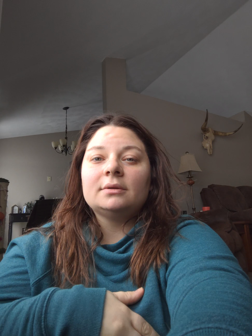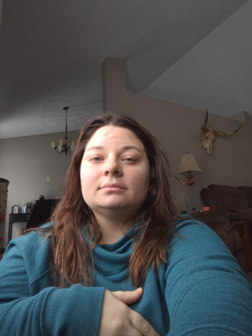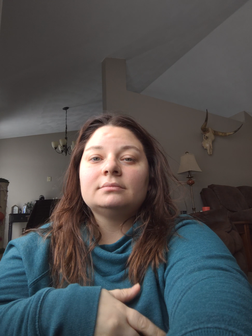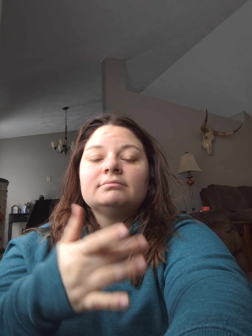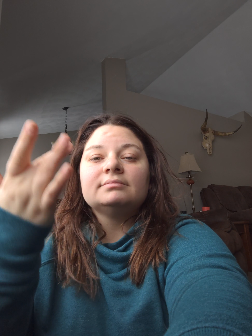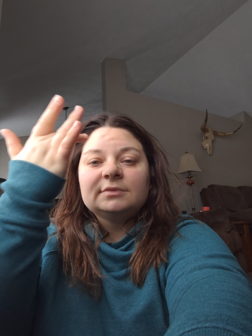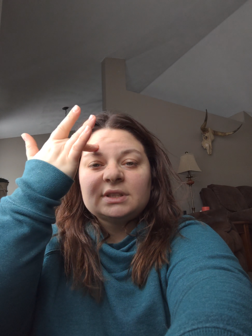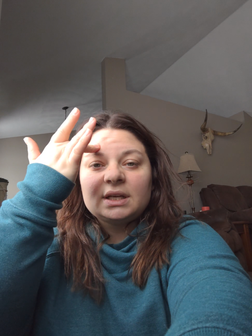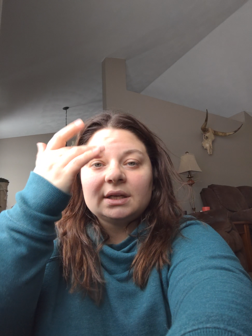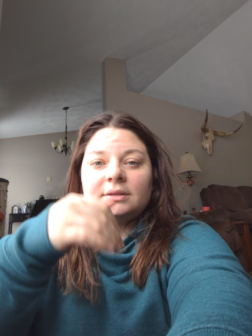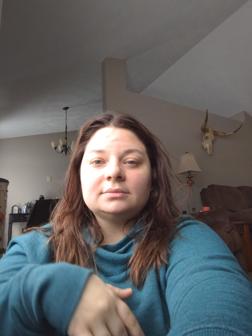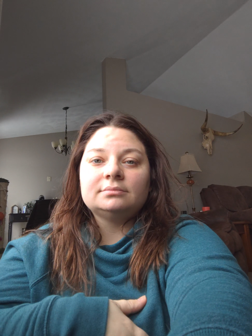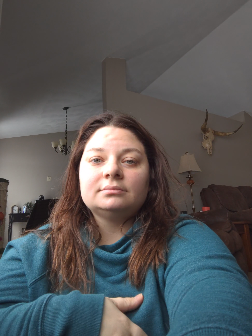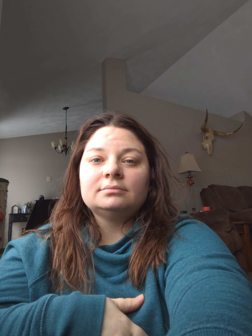sick